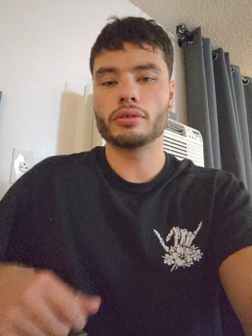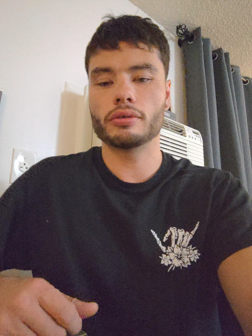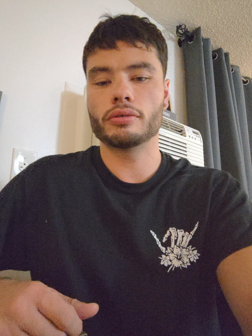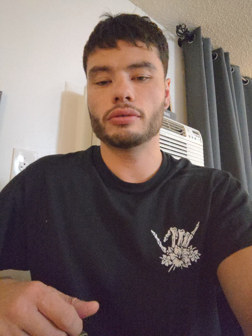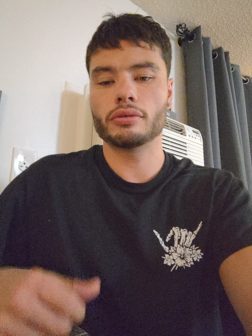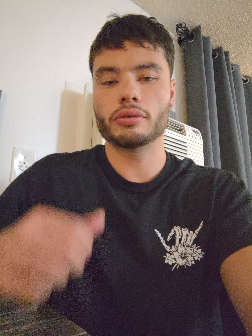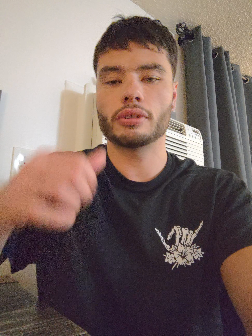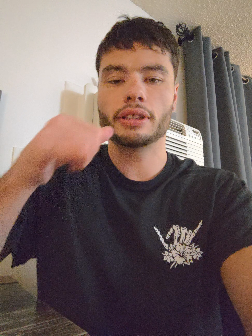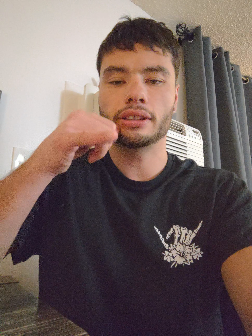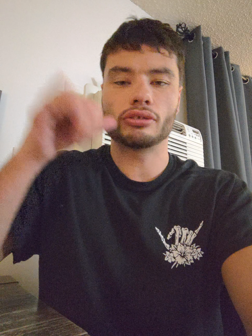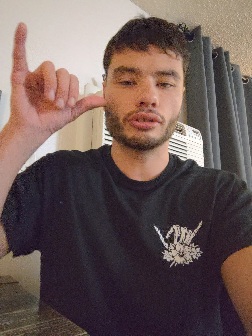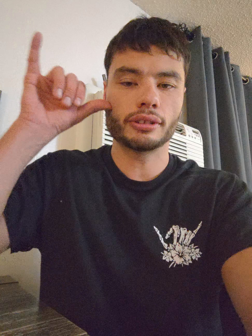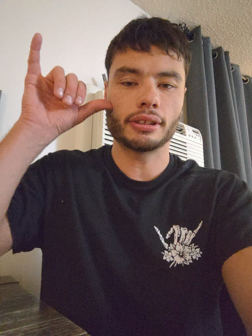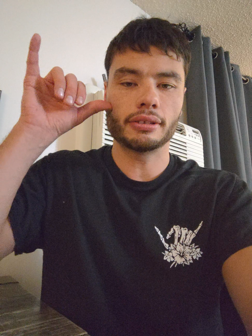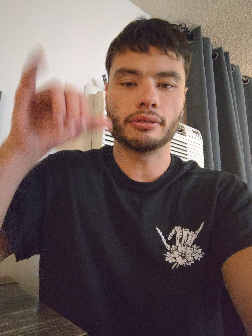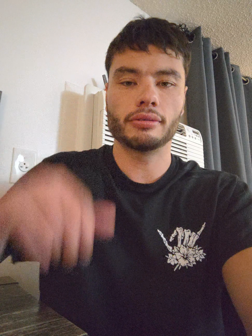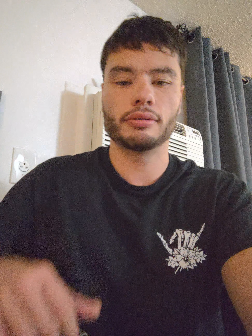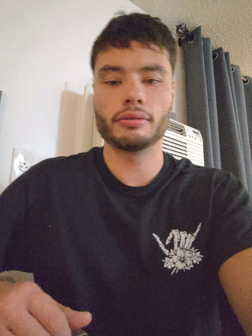yesterday